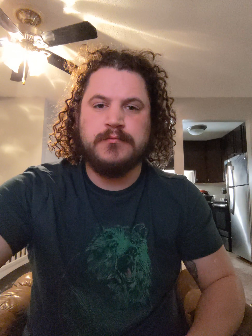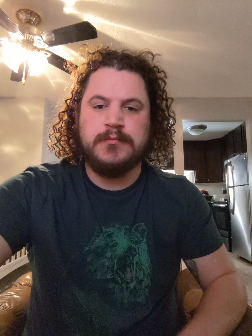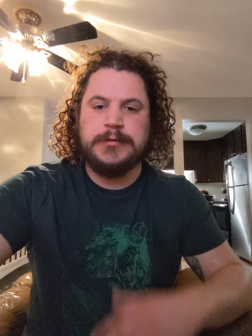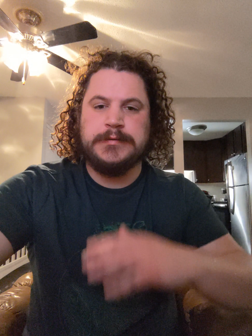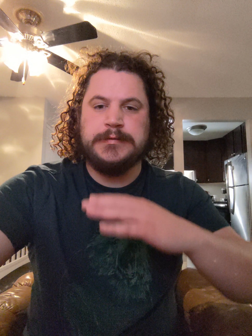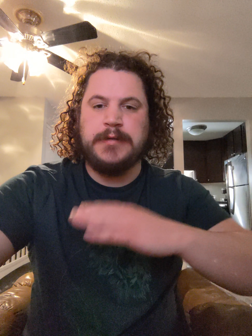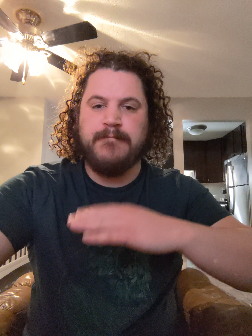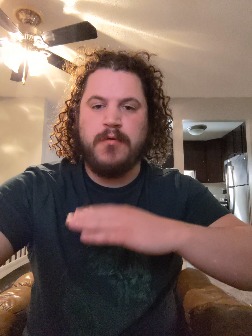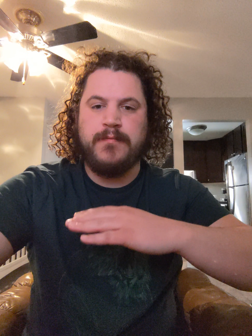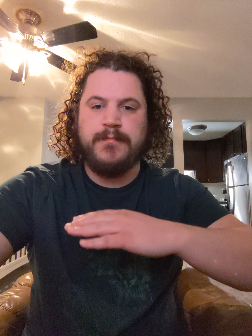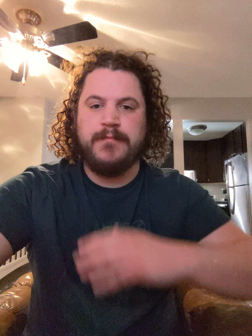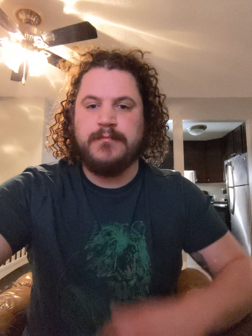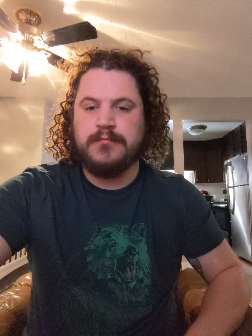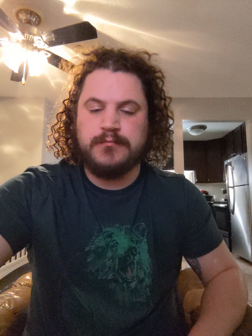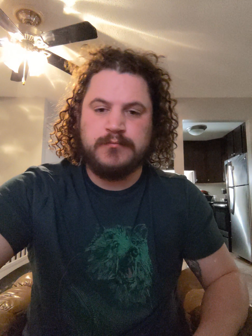table